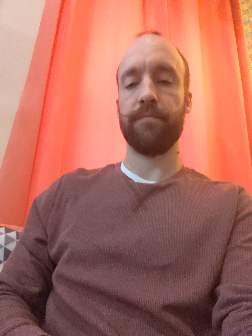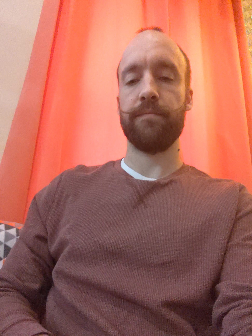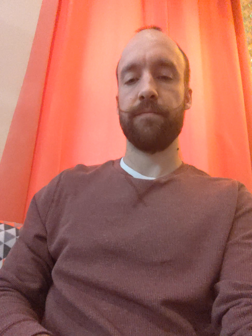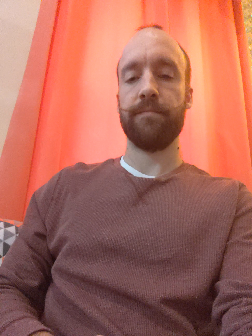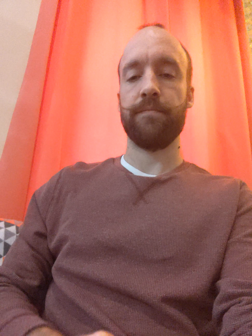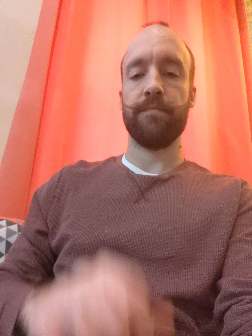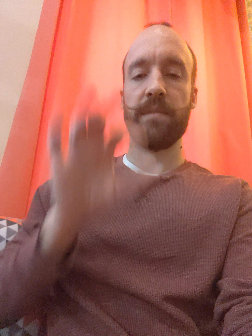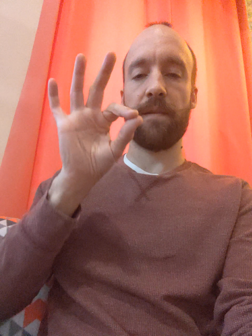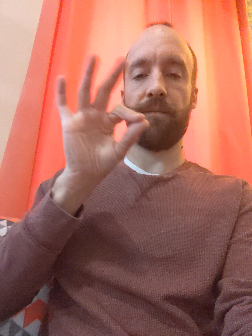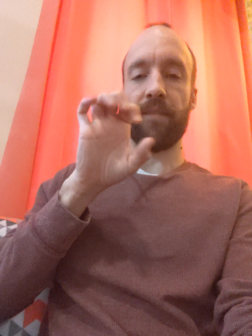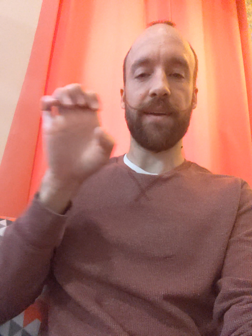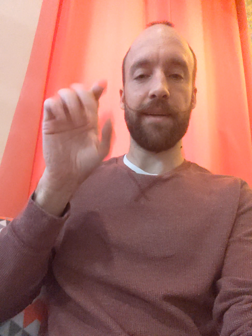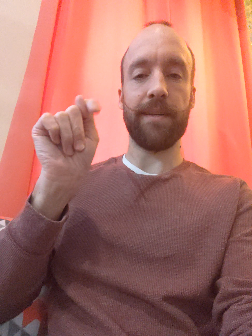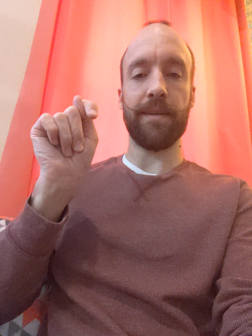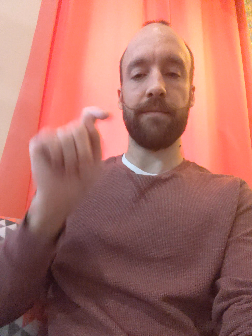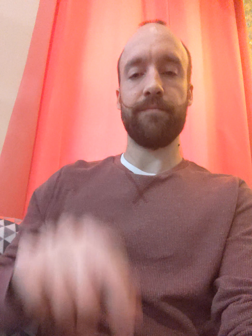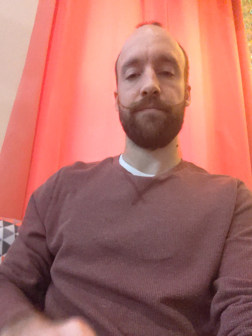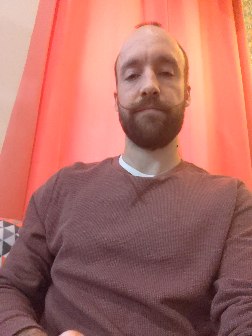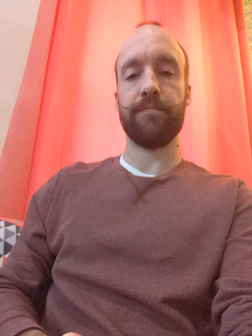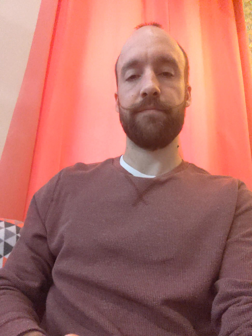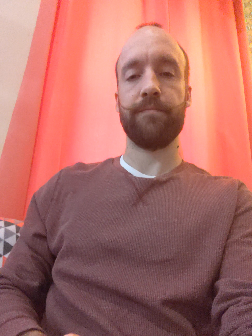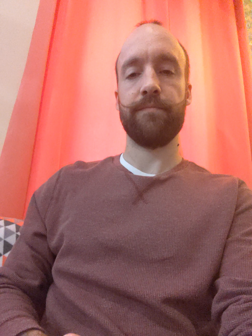feet